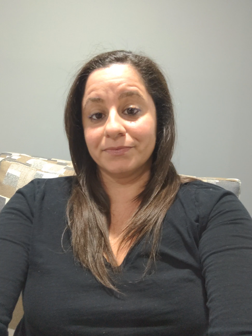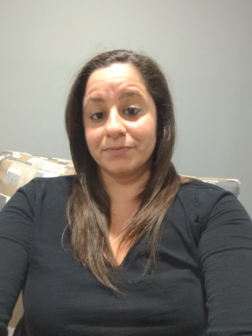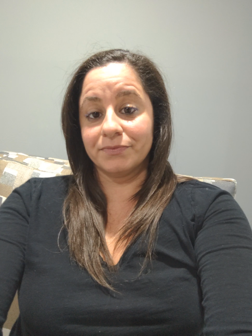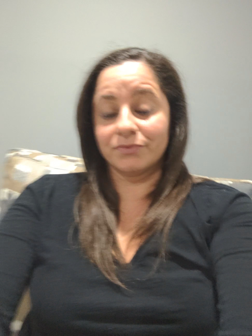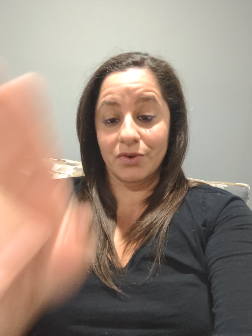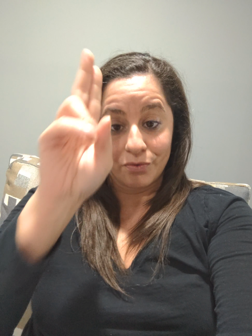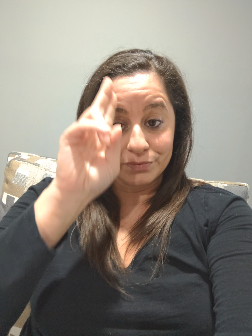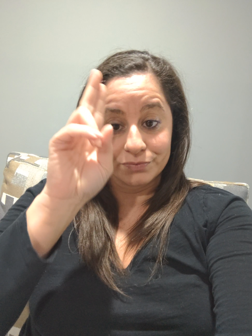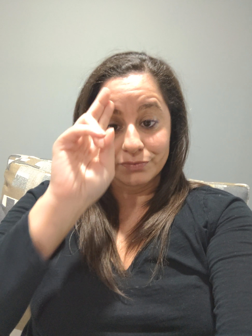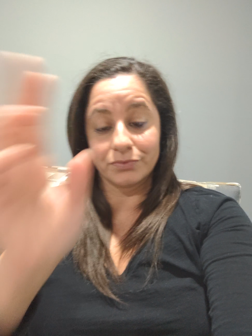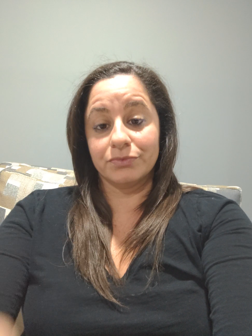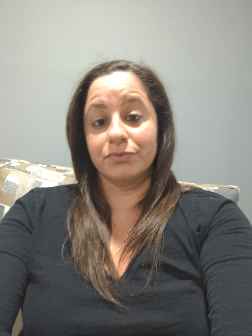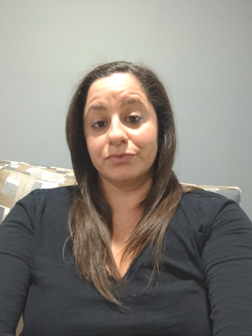uncle